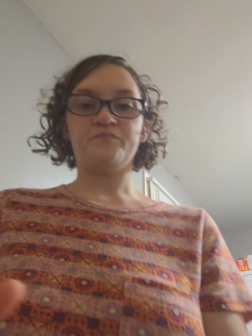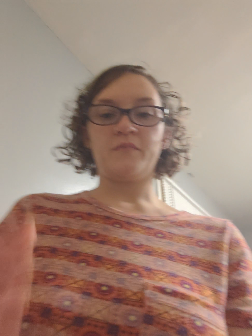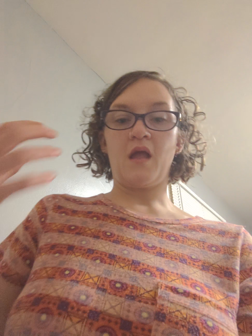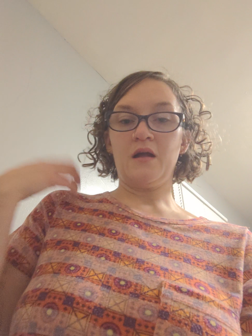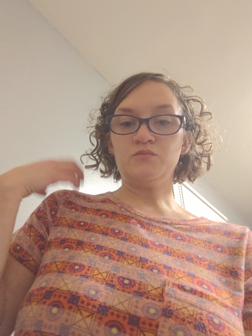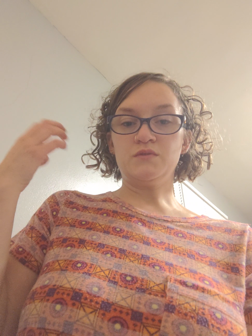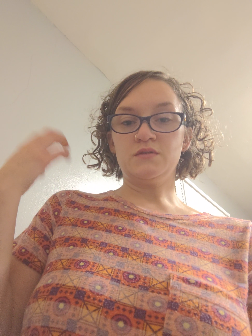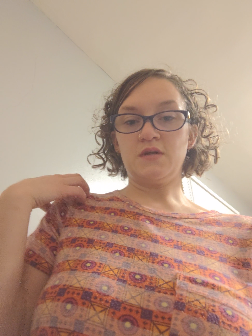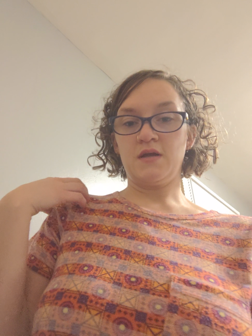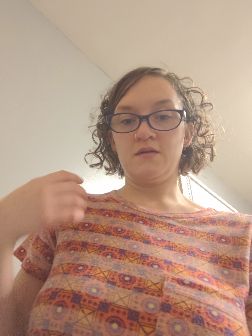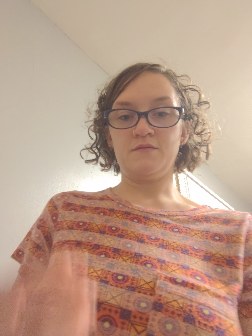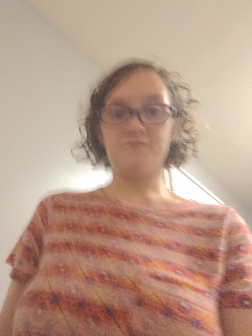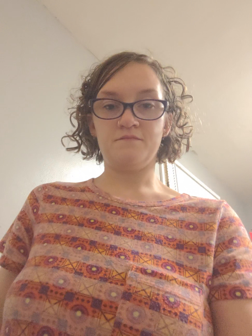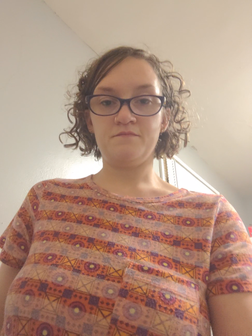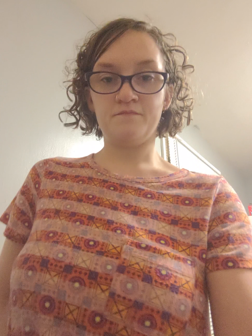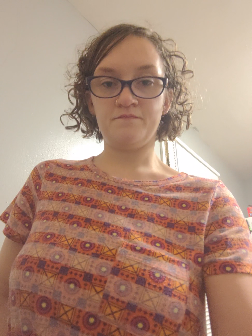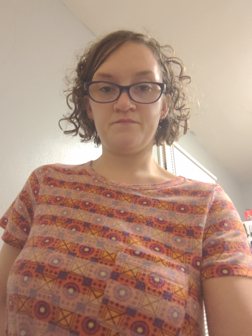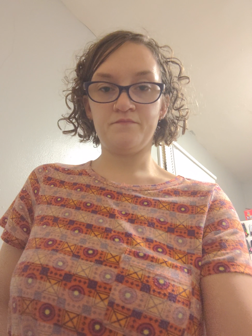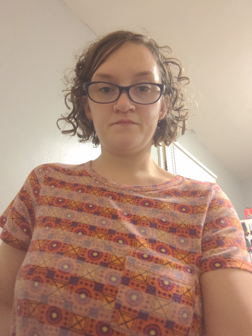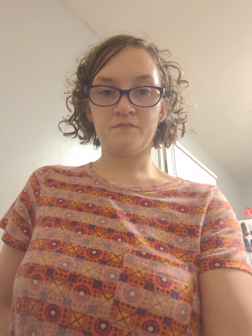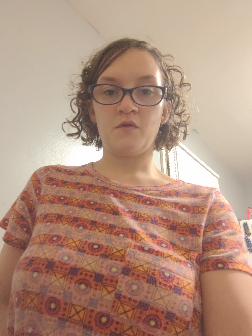outside